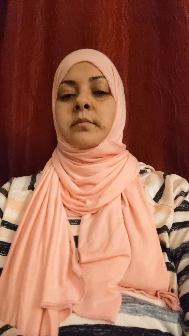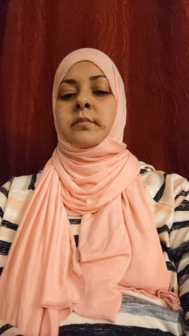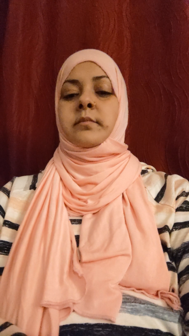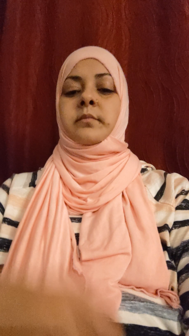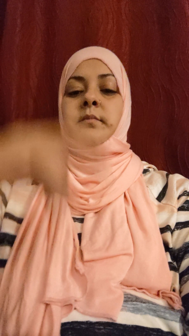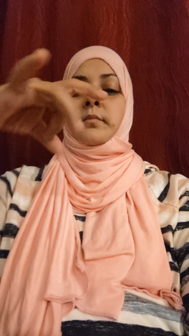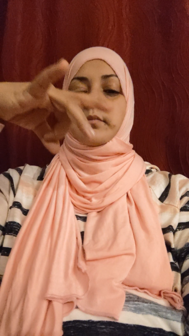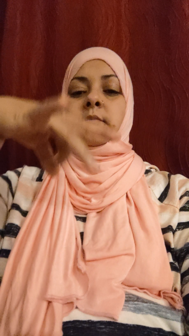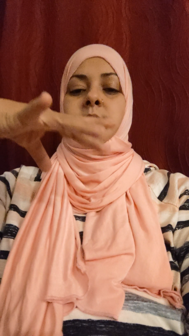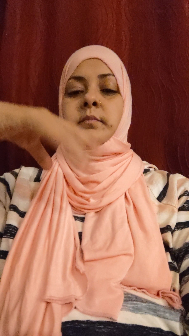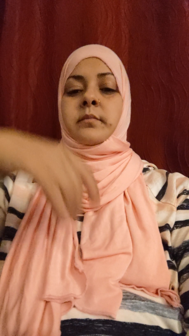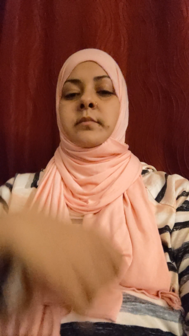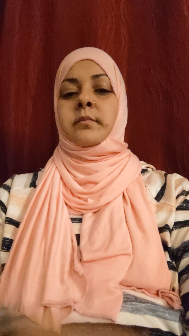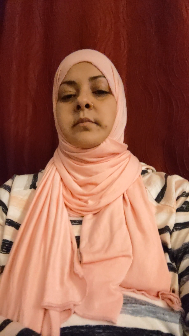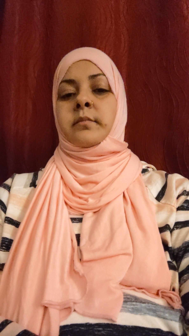pumpkin